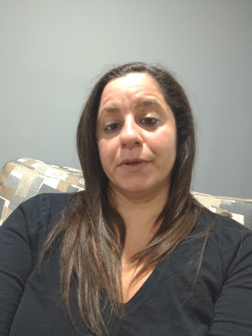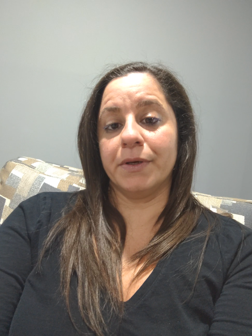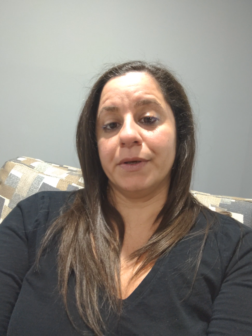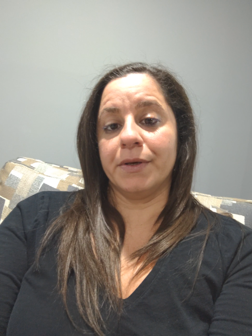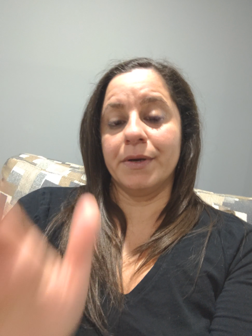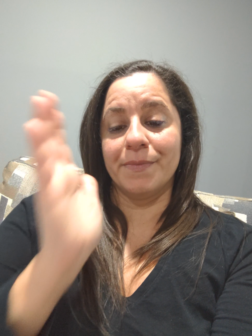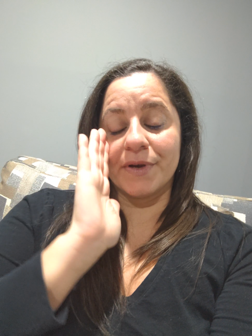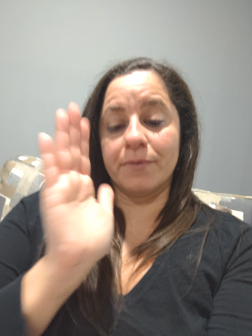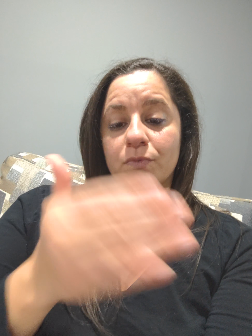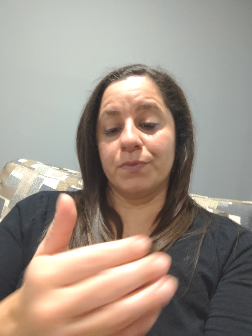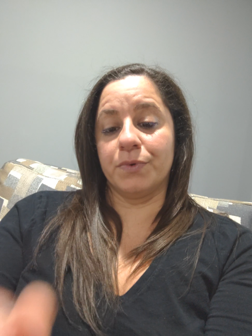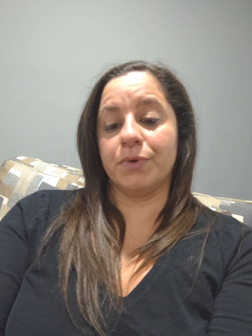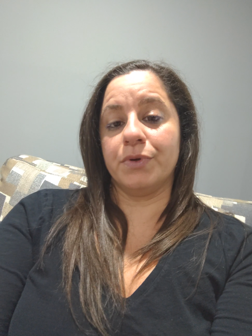bedroom